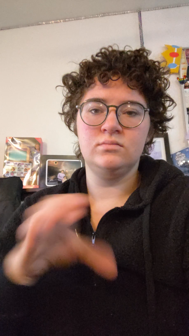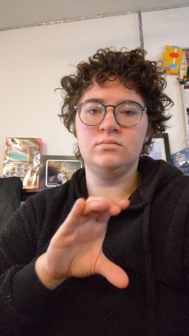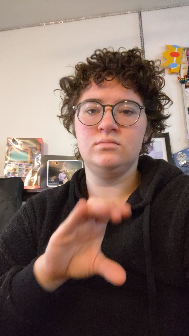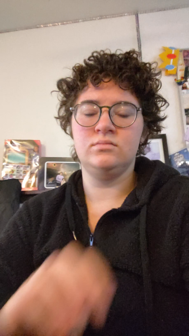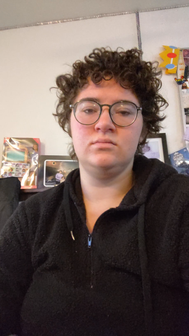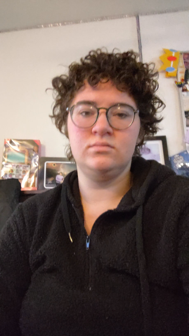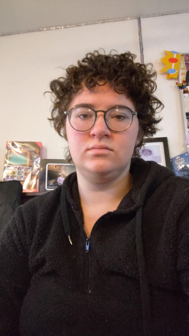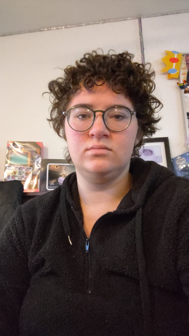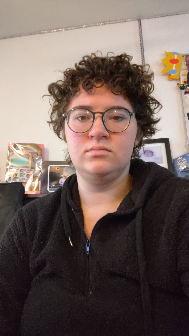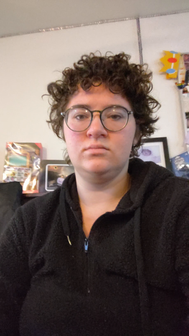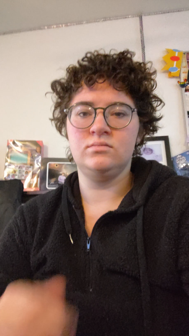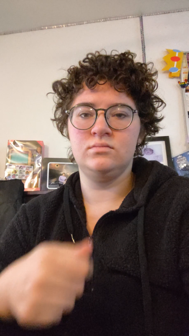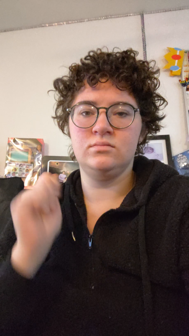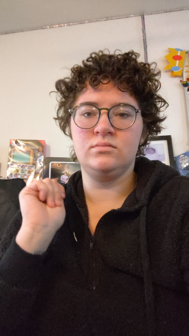rip